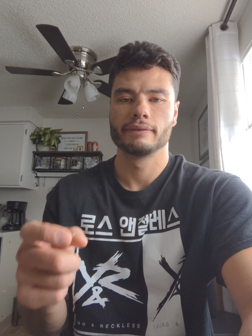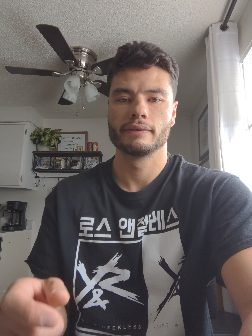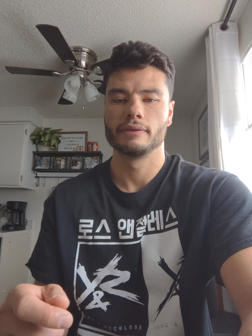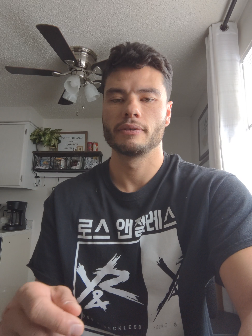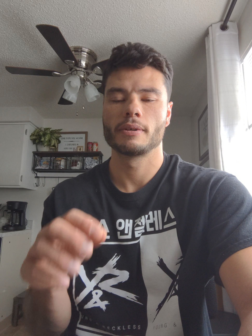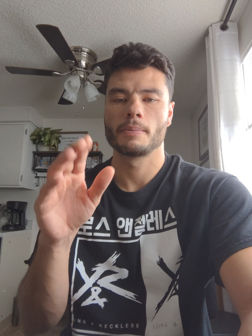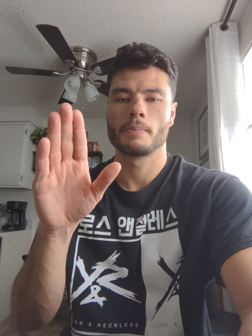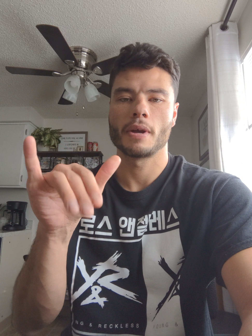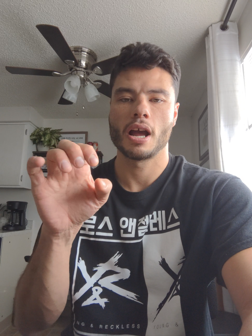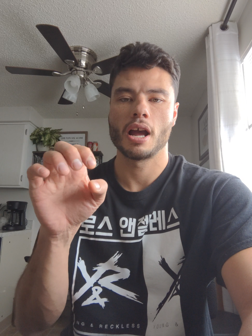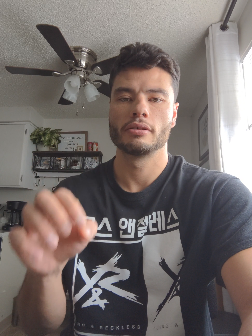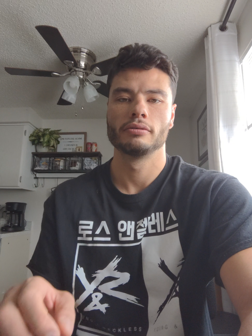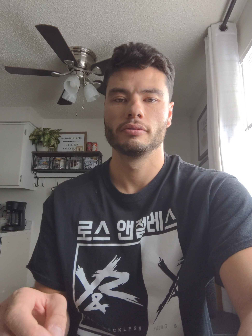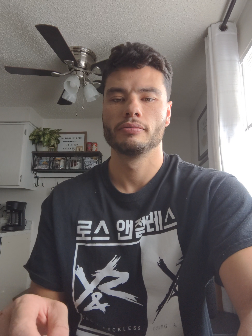bye